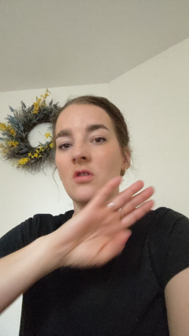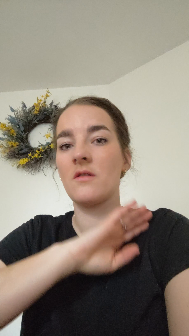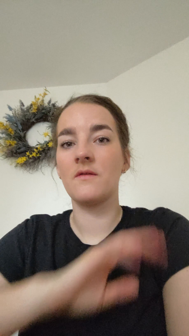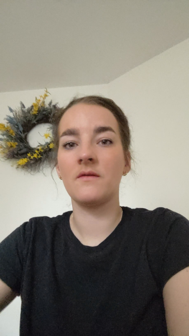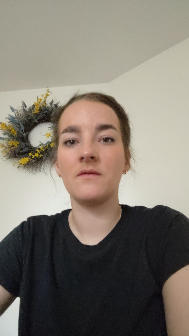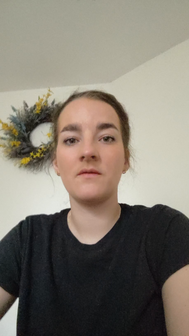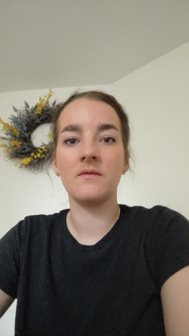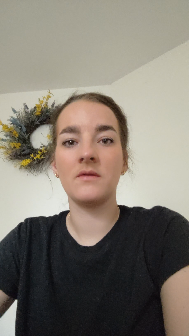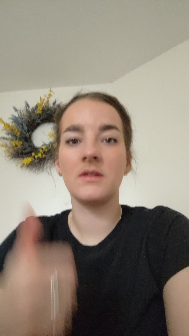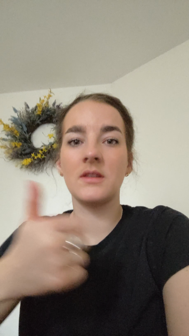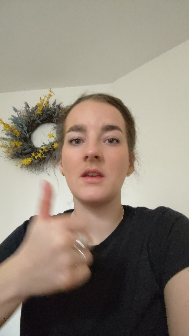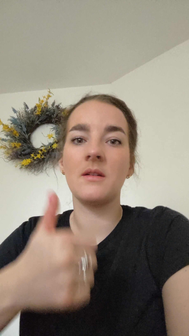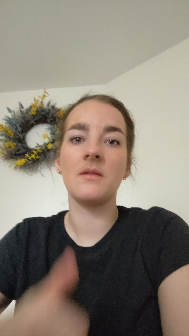game